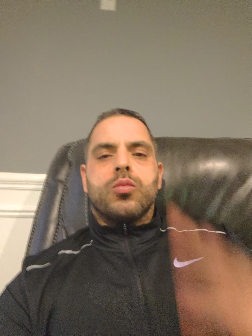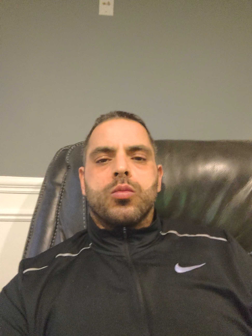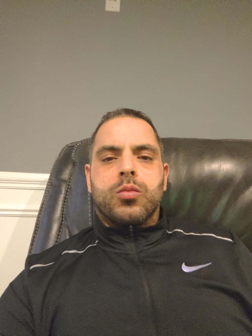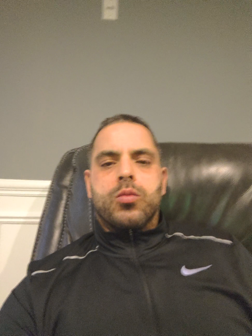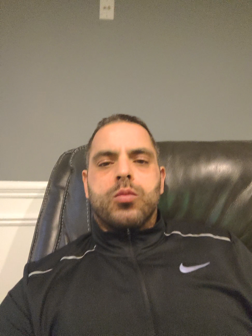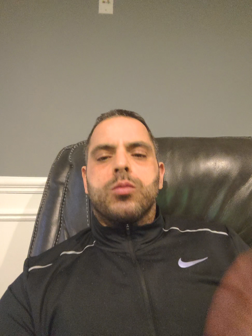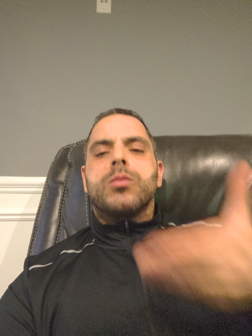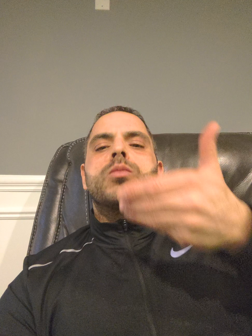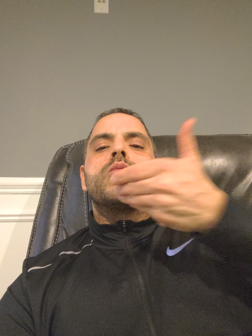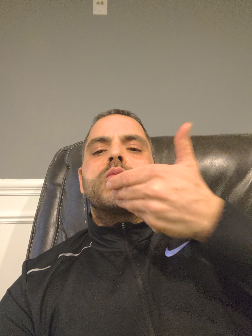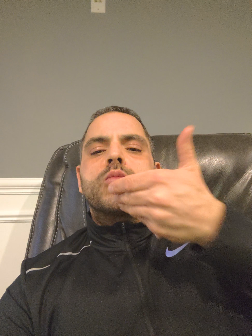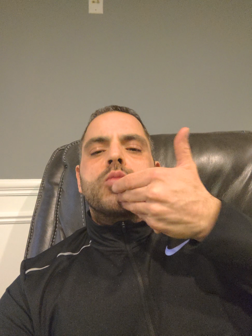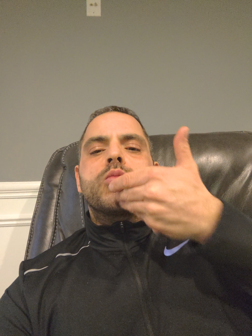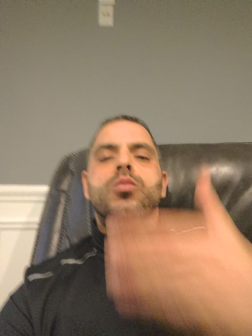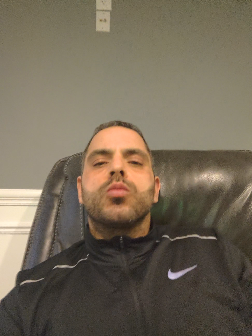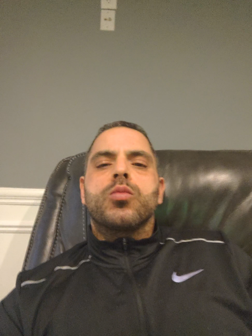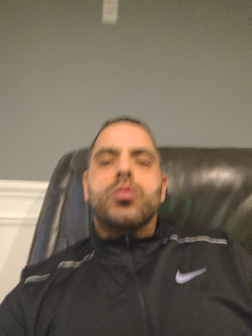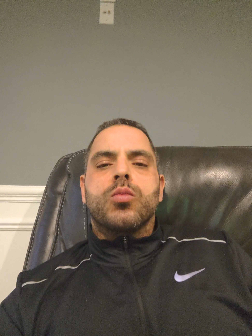pizza